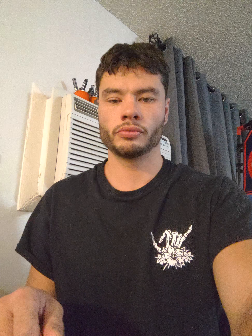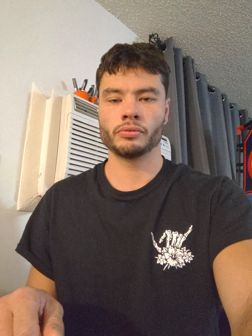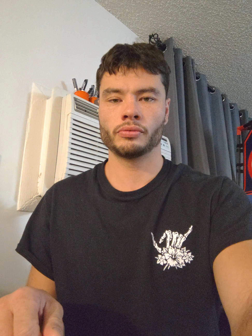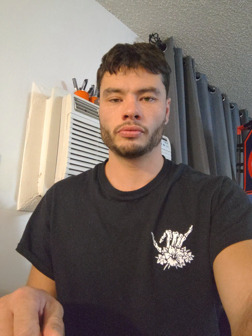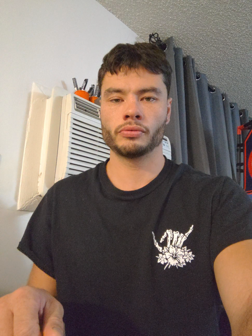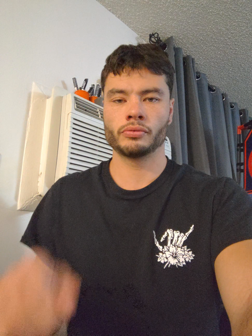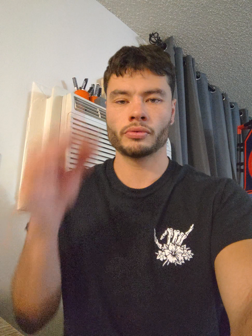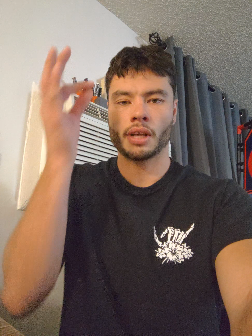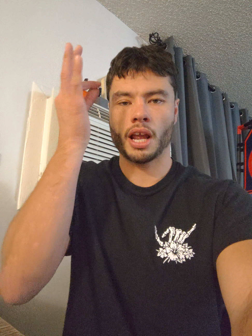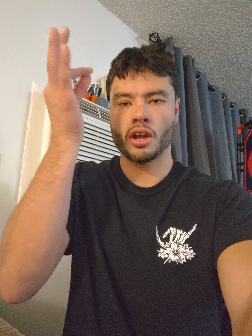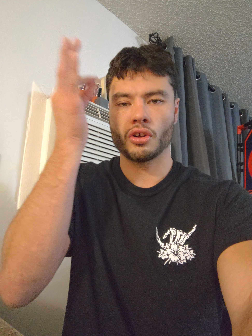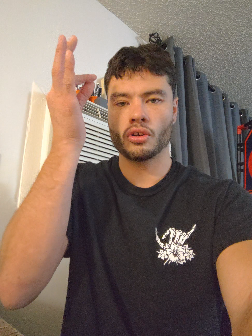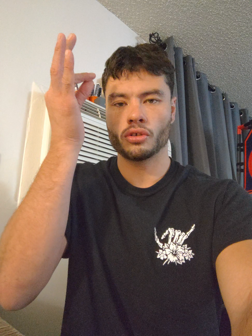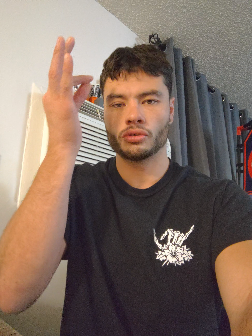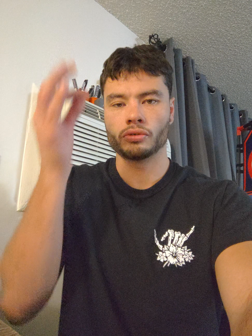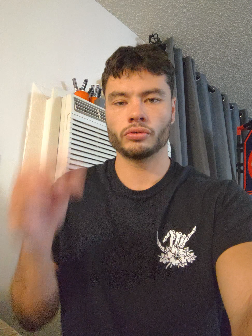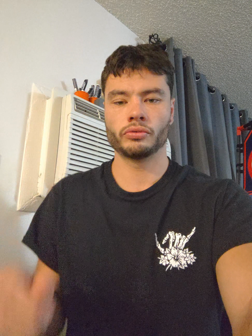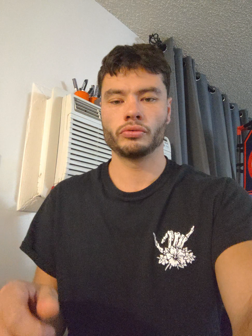hair